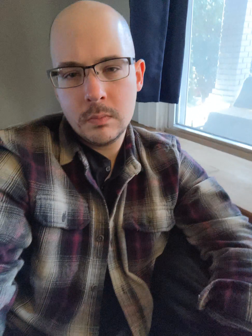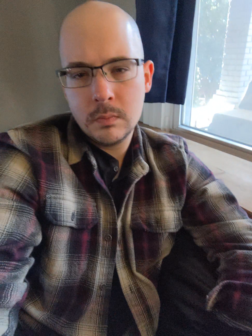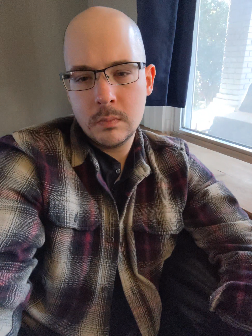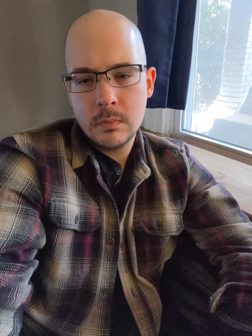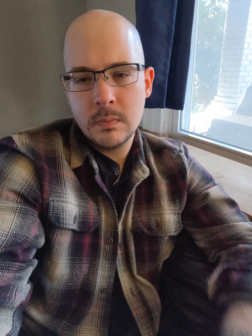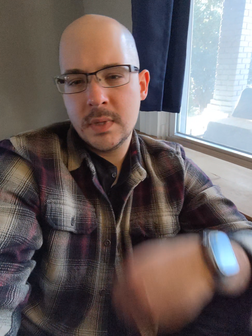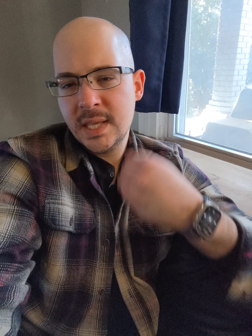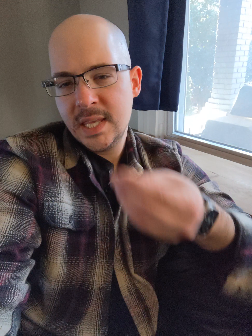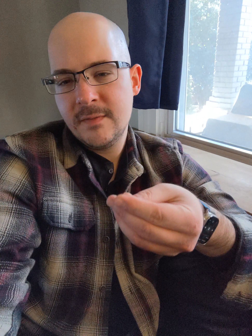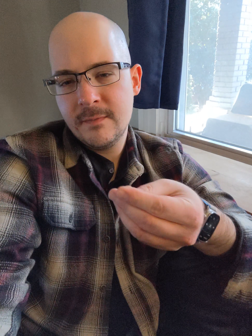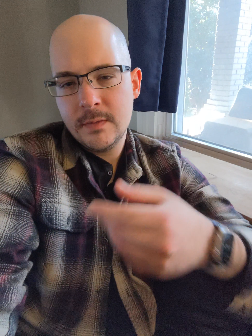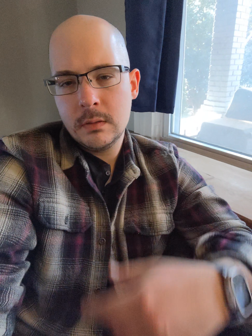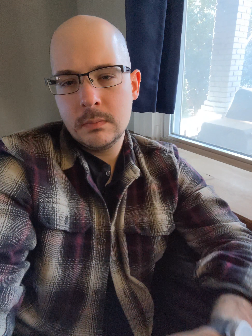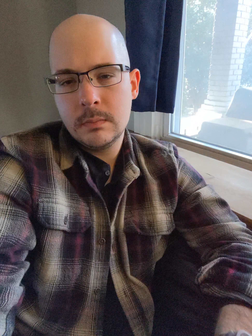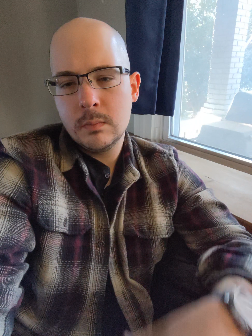give